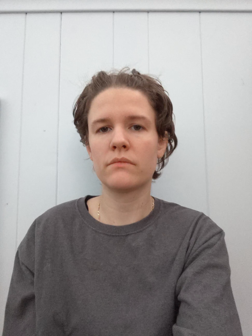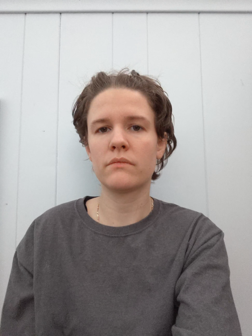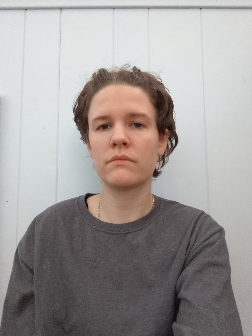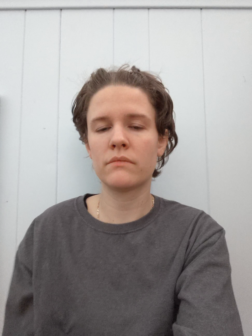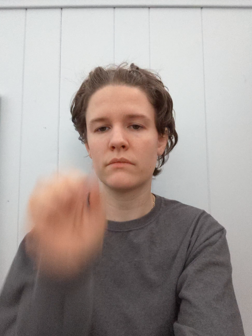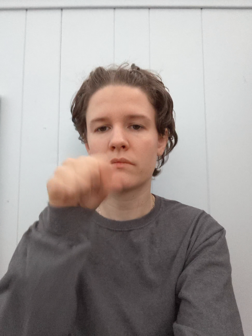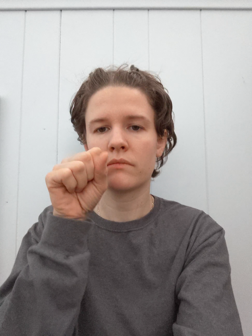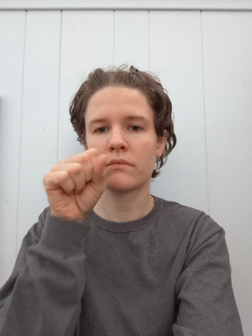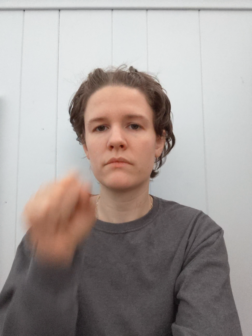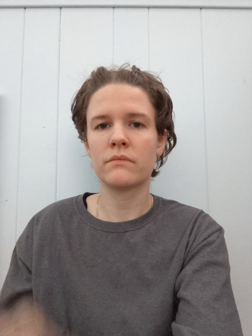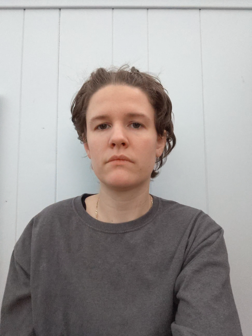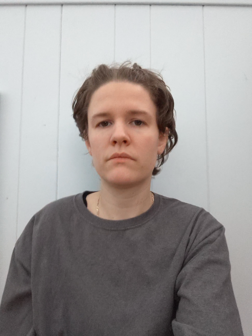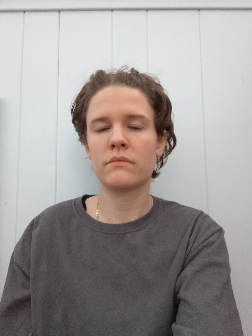carrot